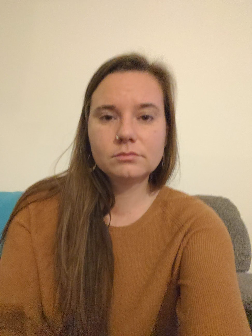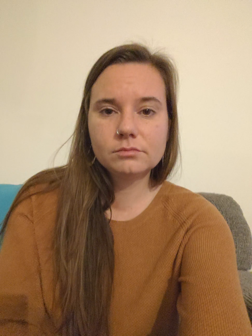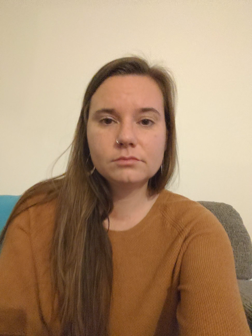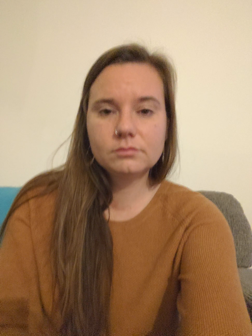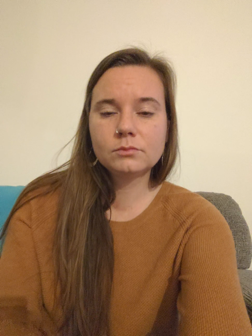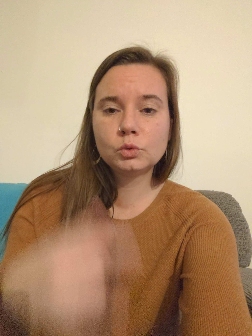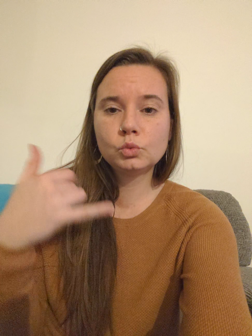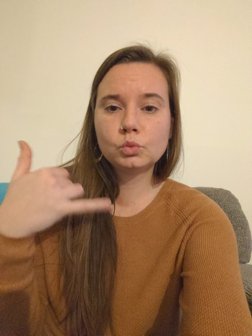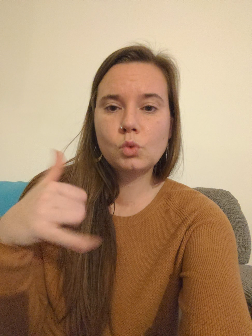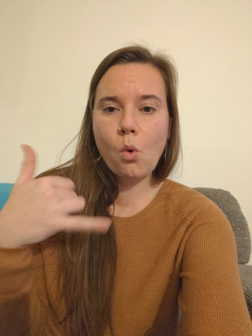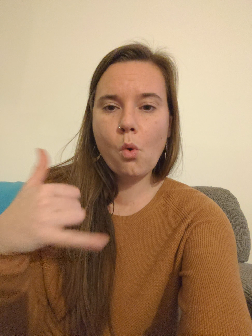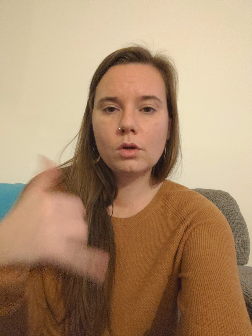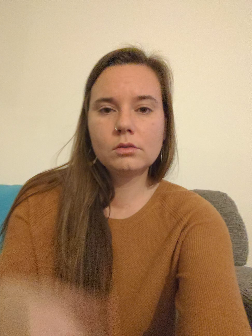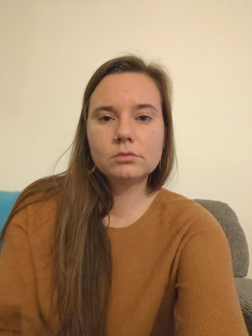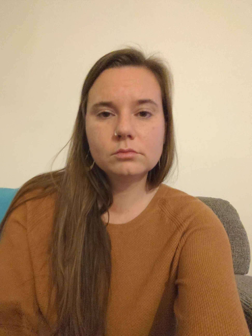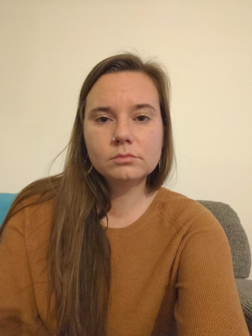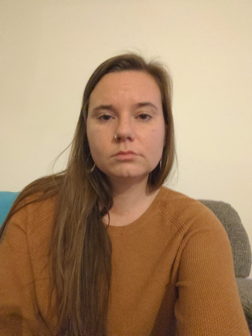toy